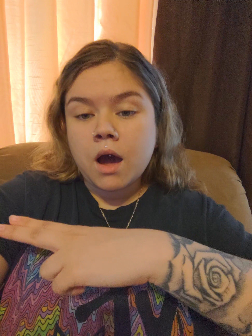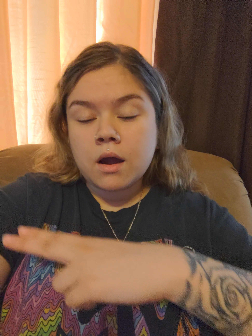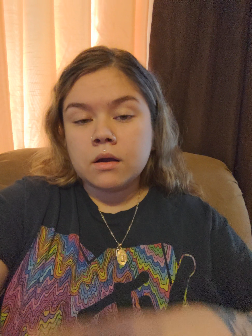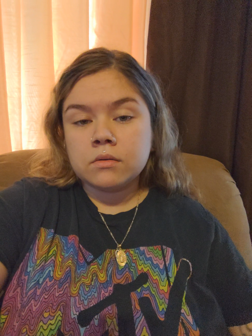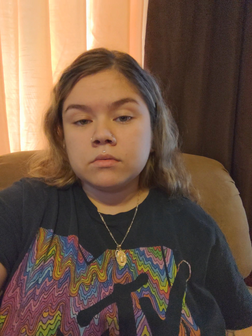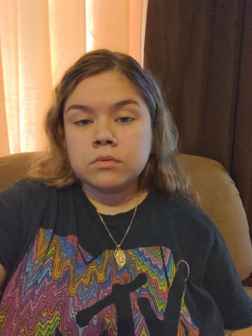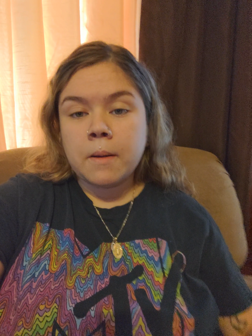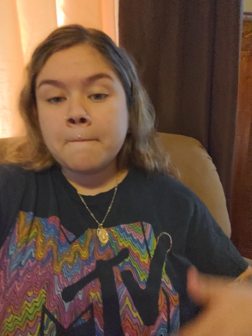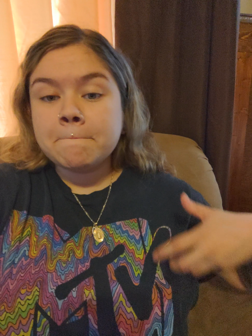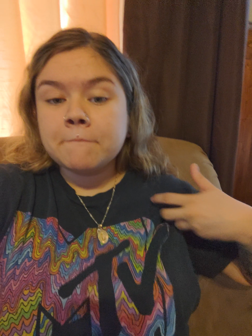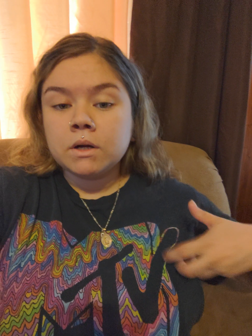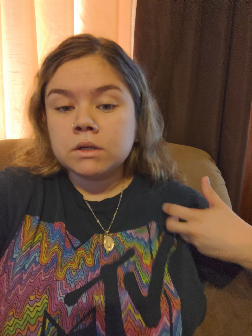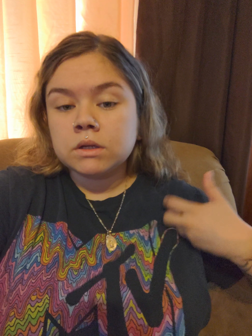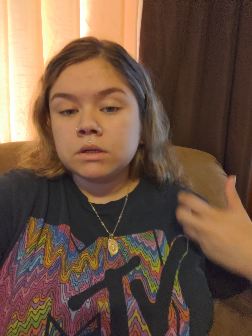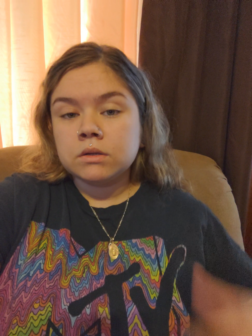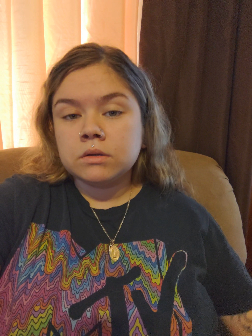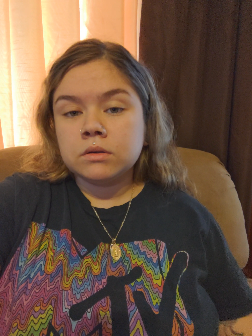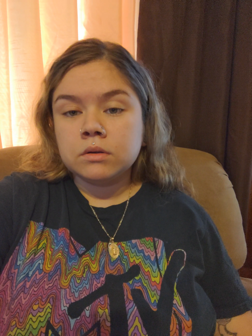monkey